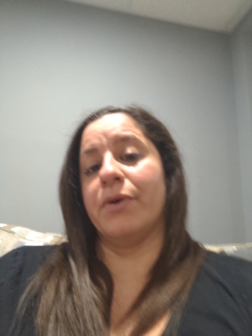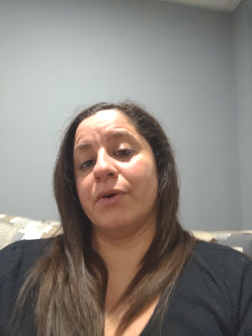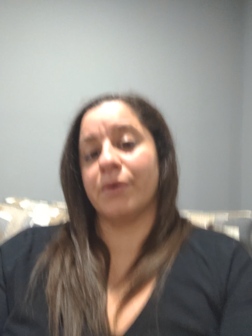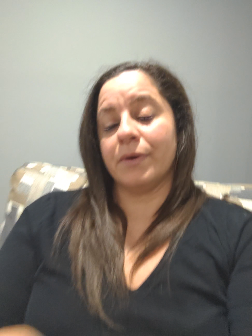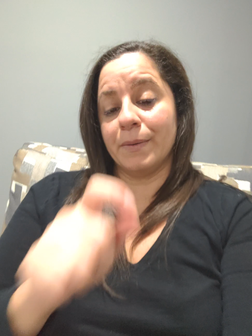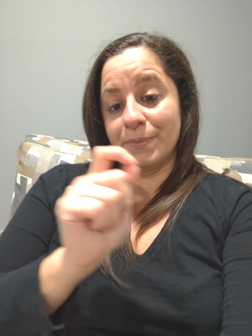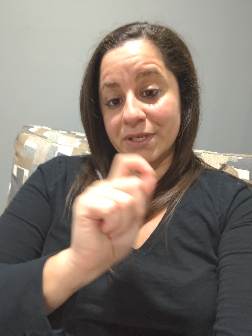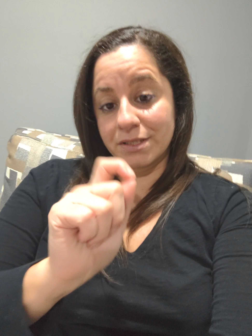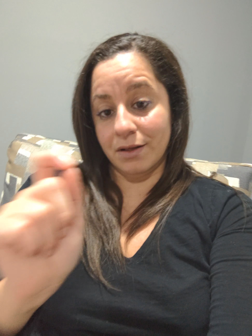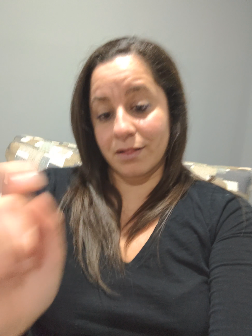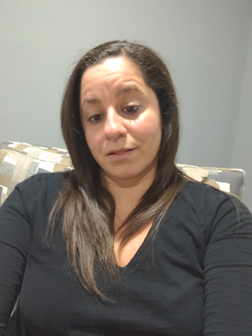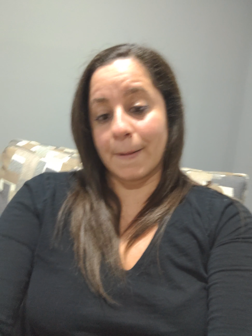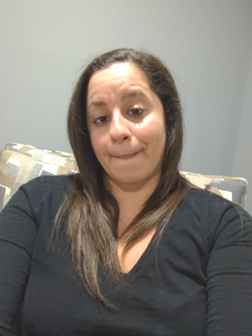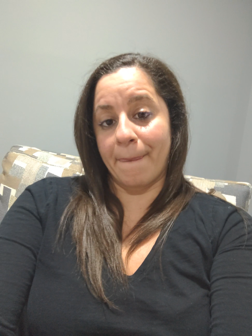pencil